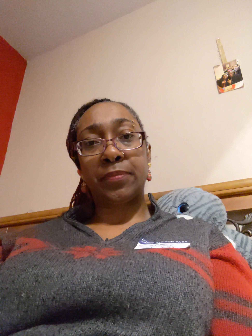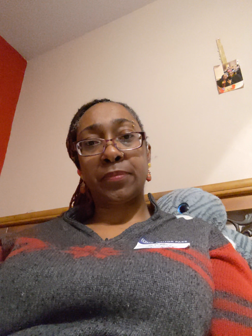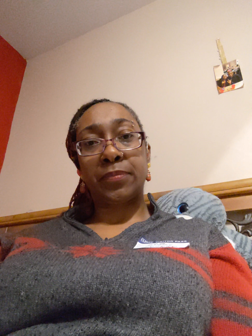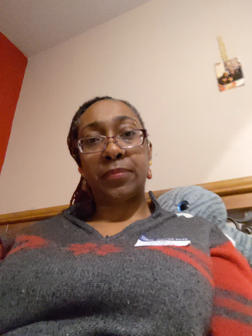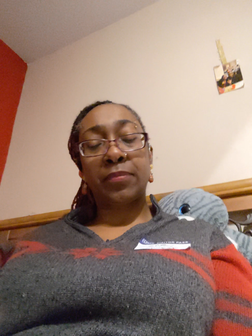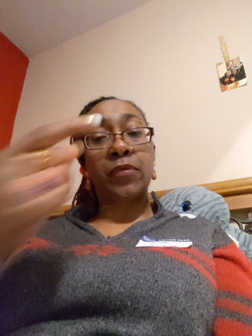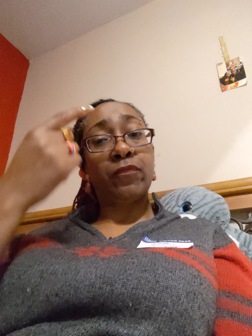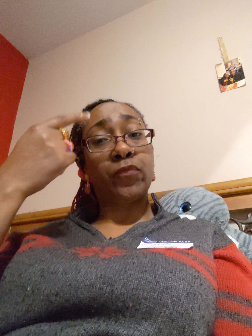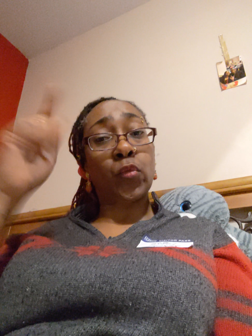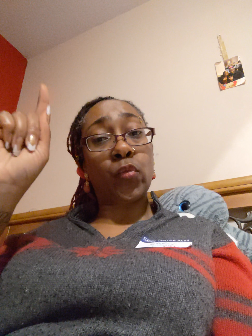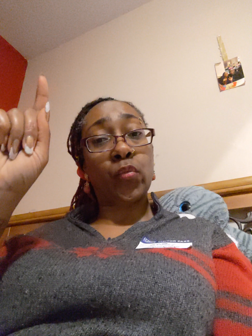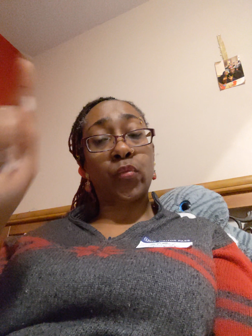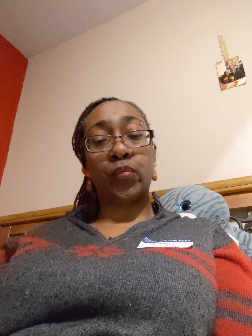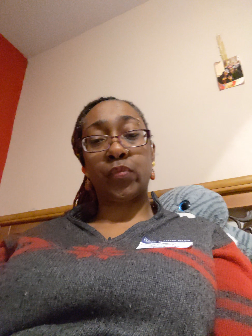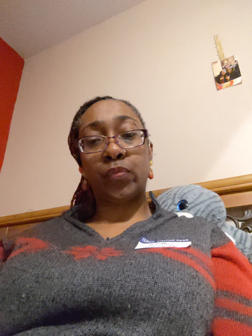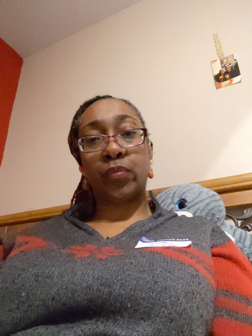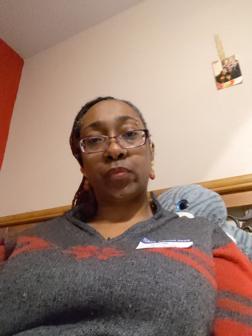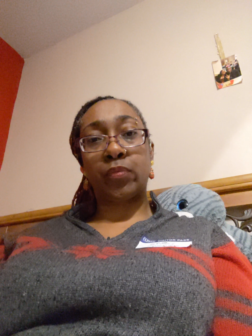for